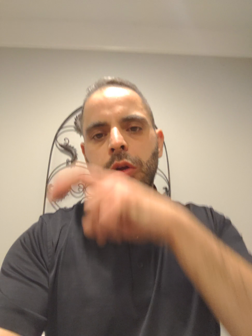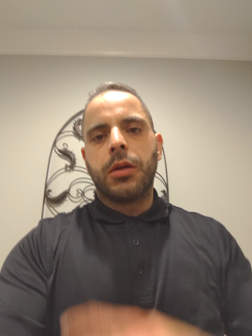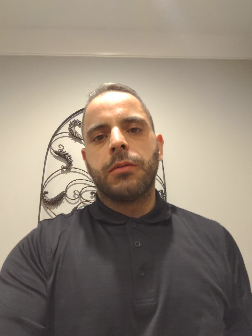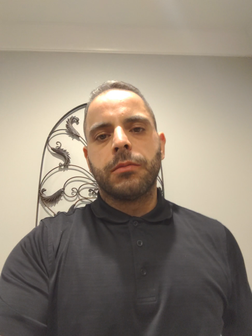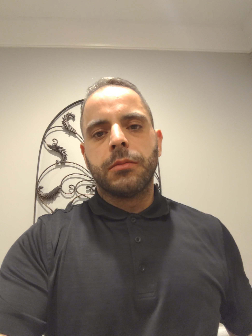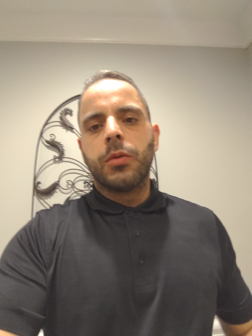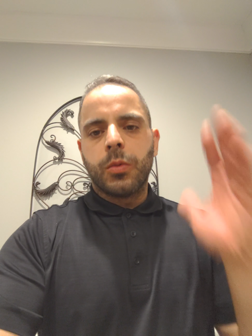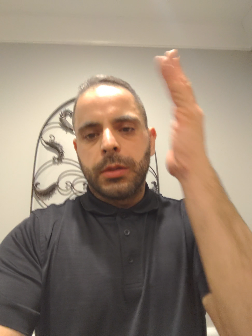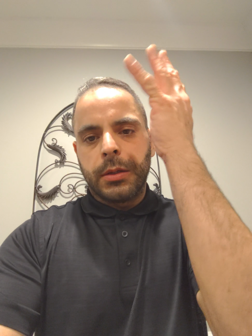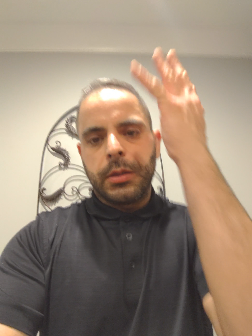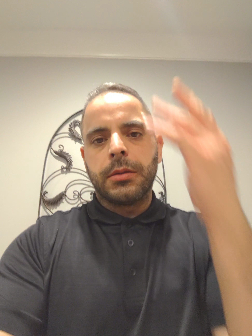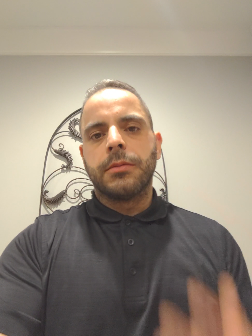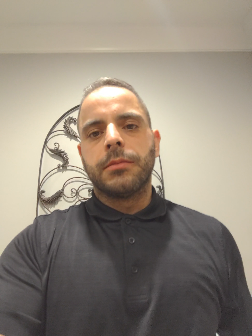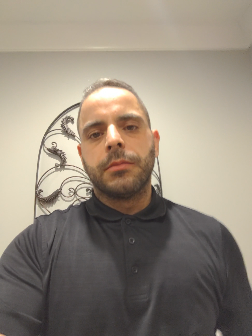tree